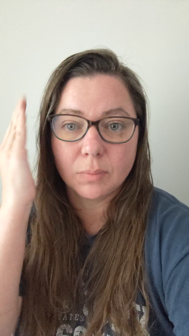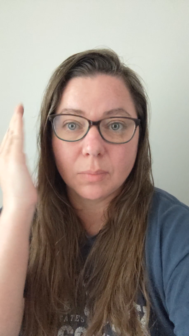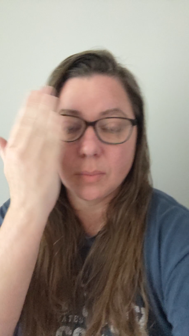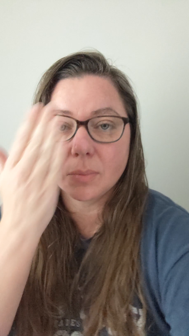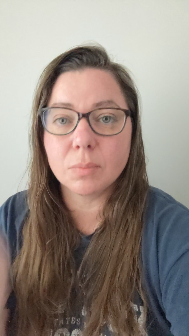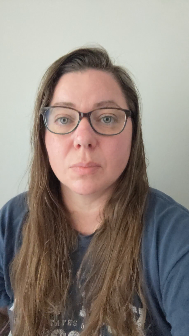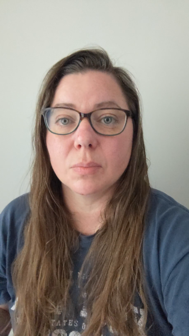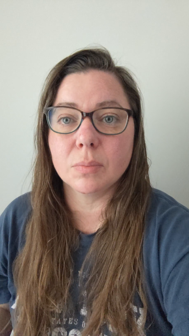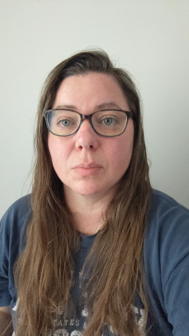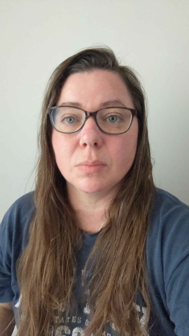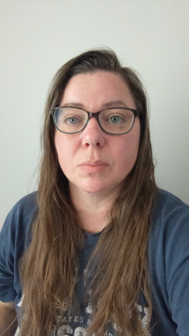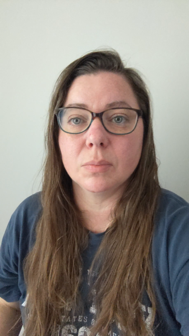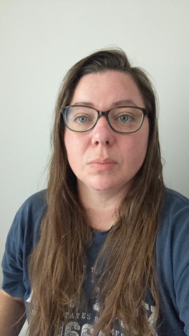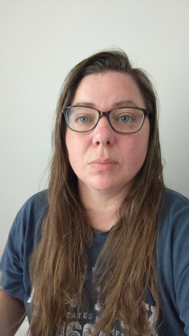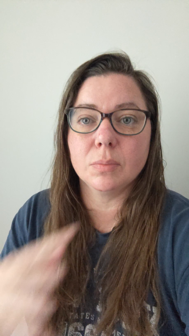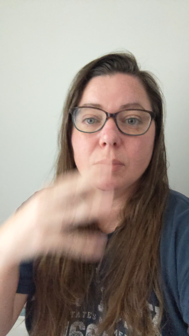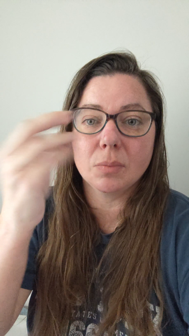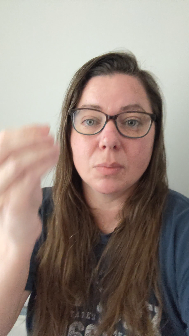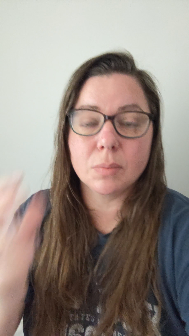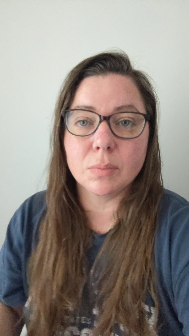going to